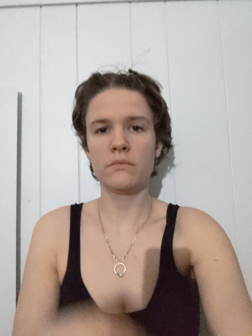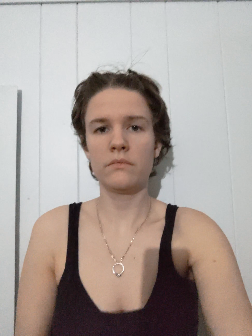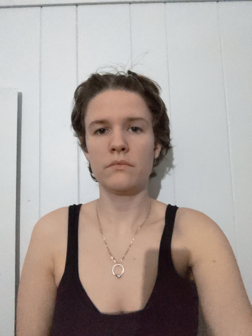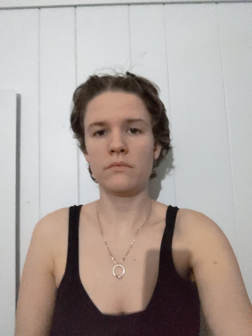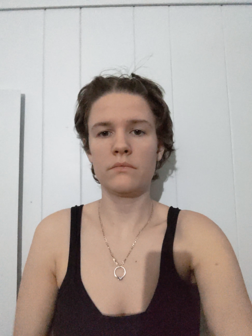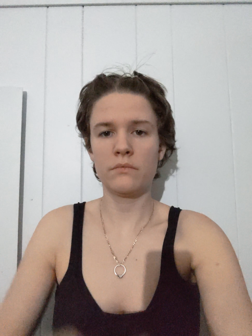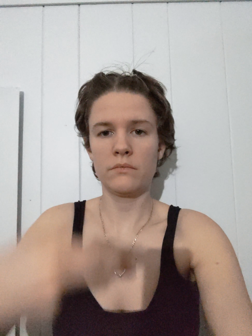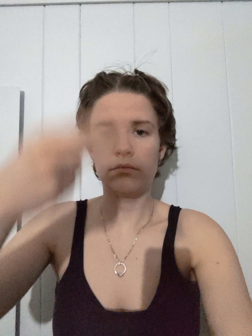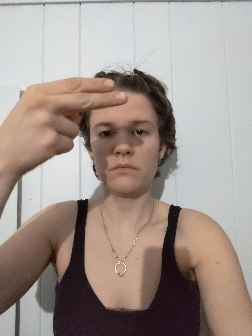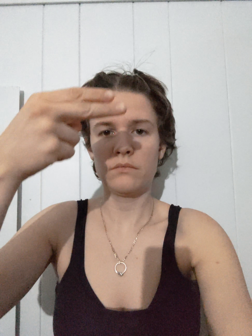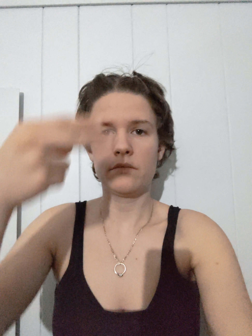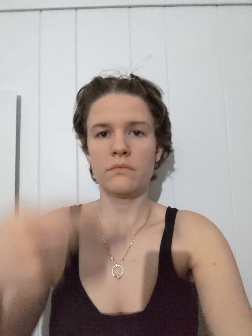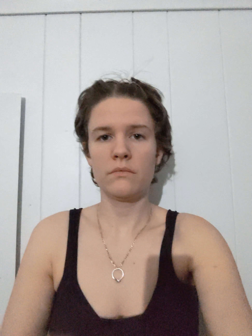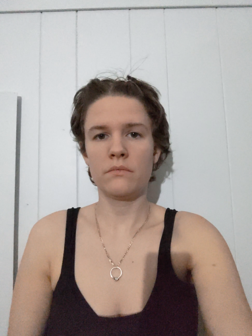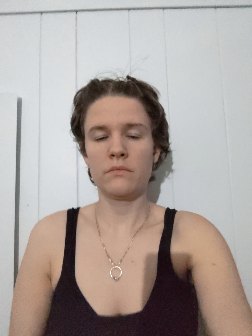high